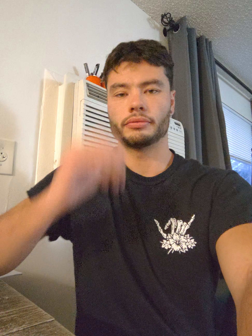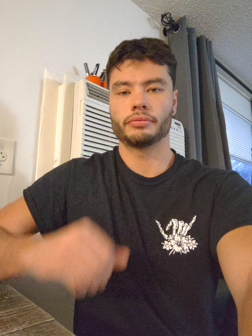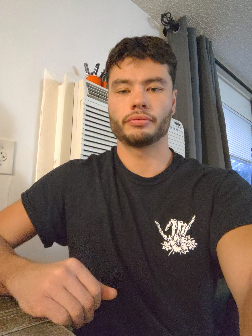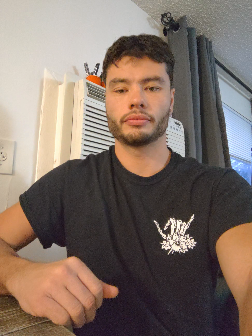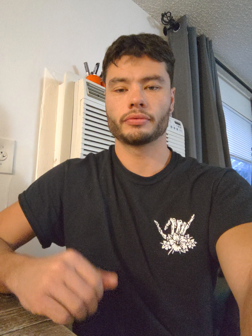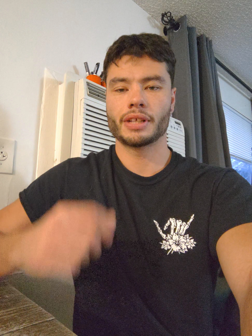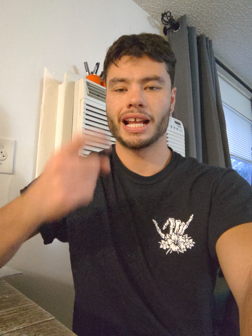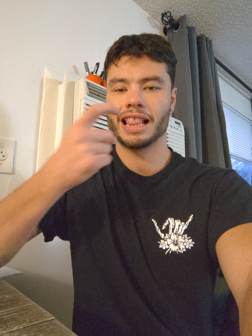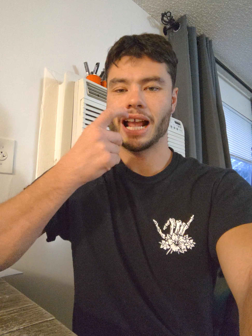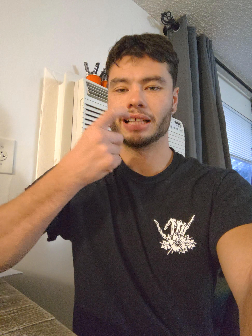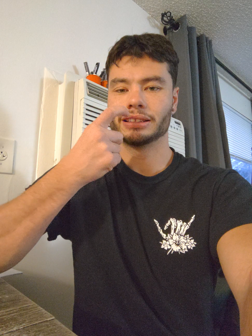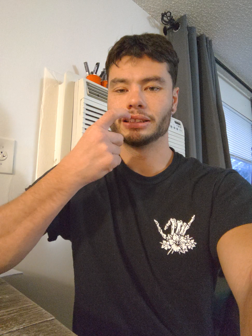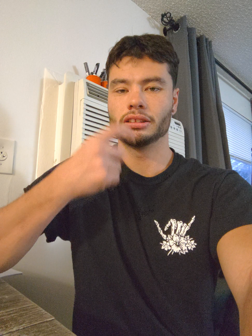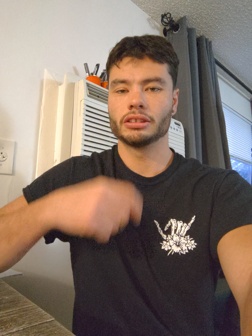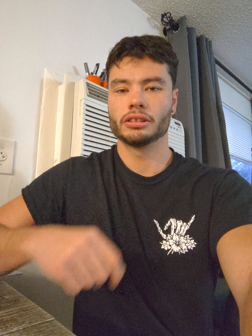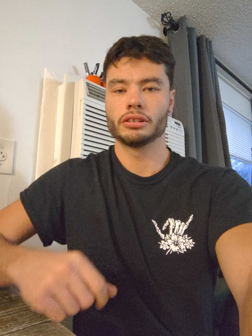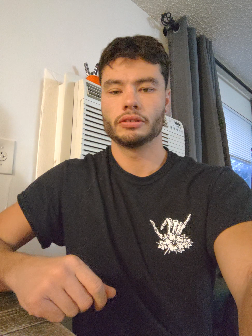window